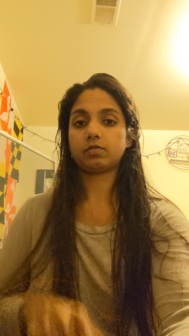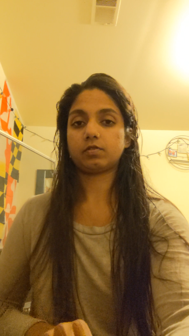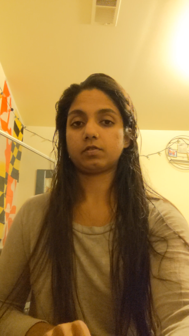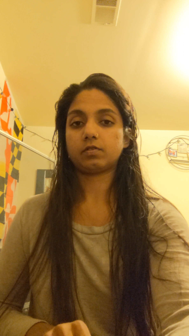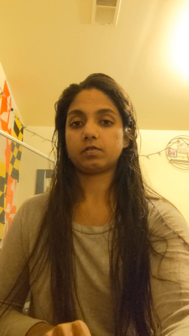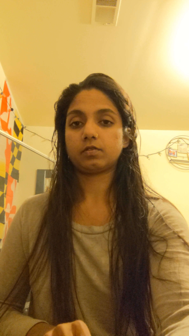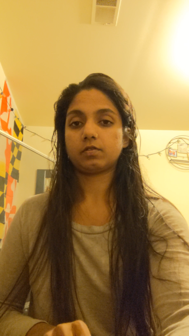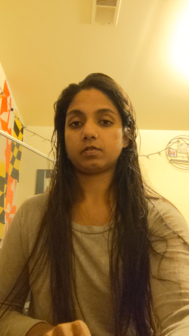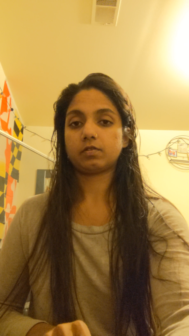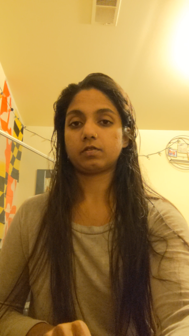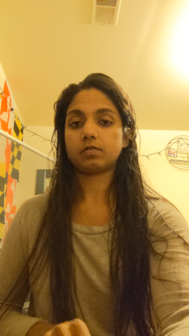gentle